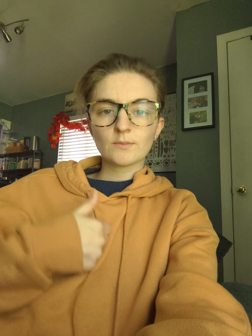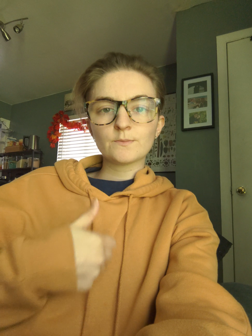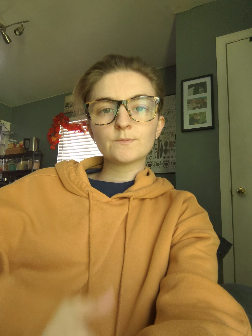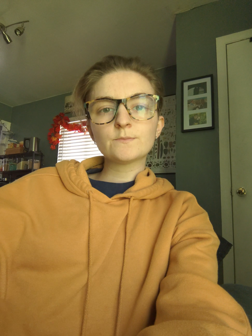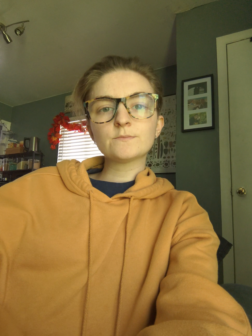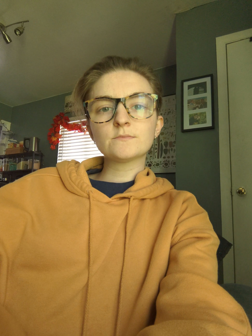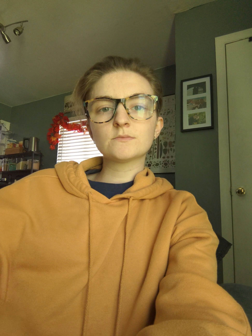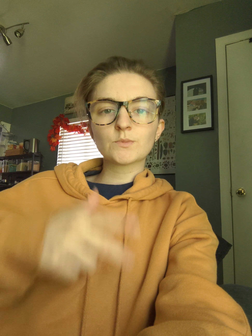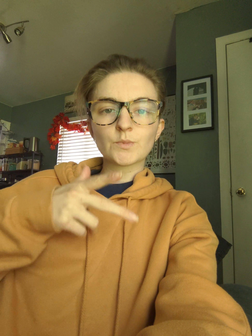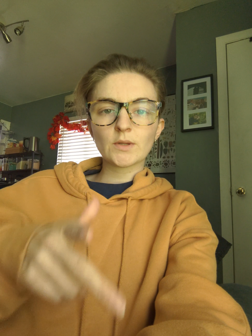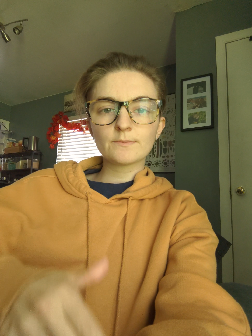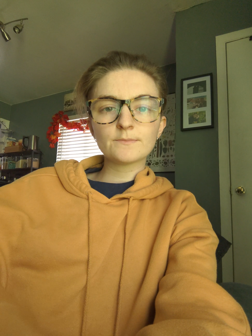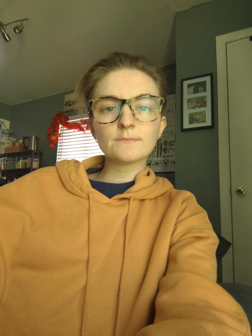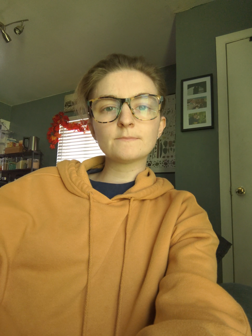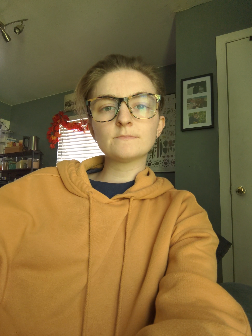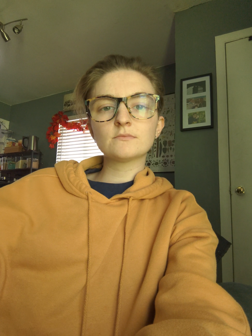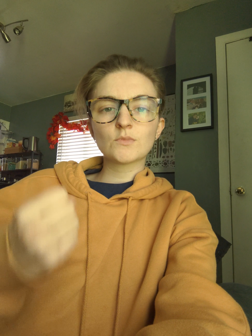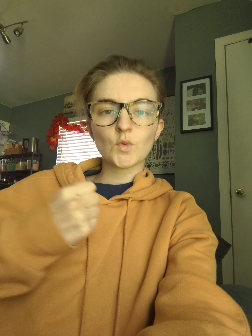garage